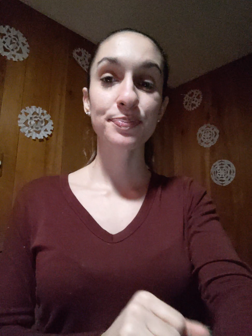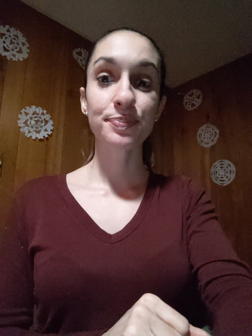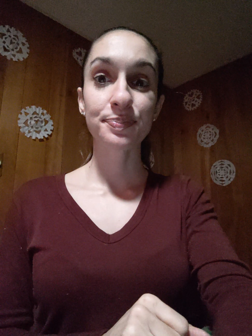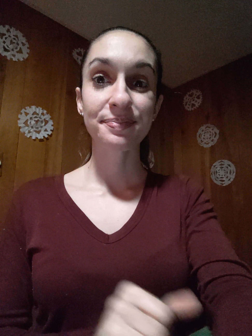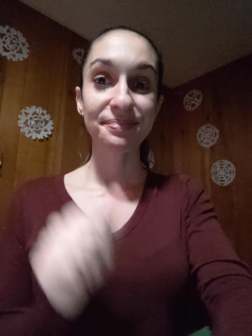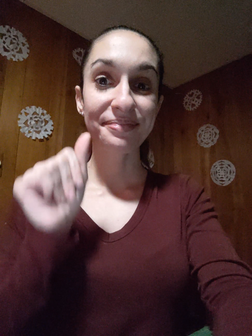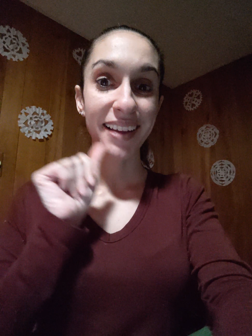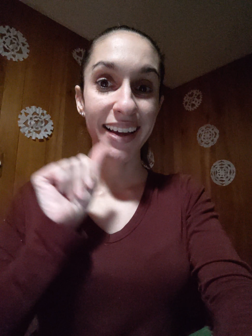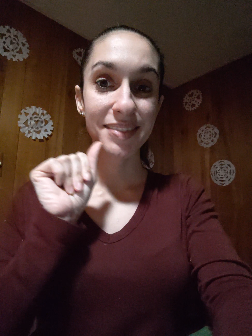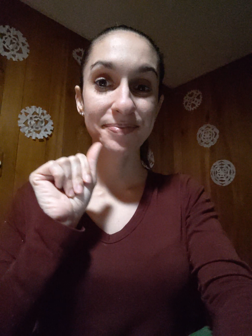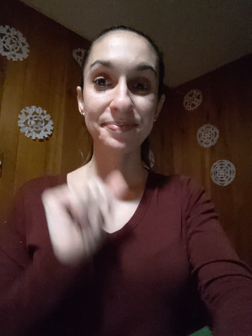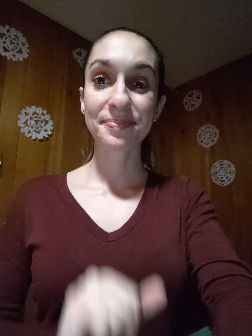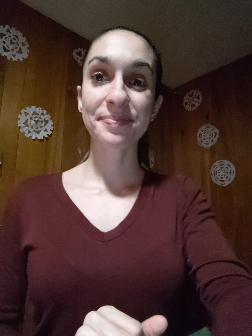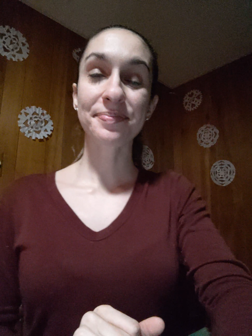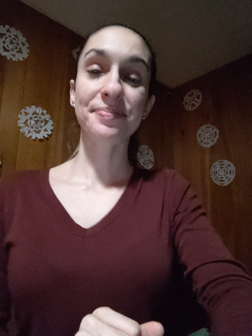aunt